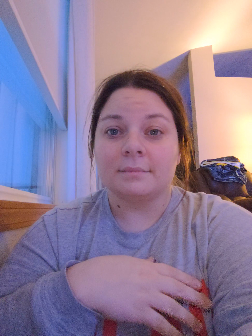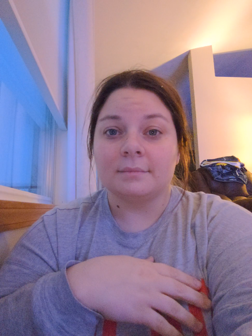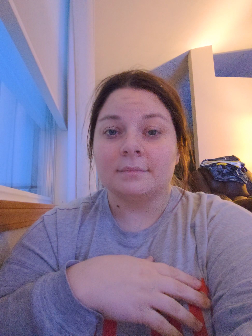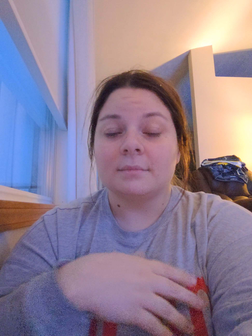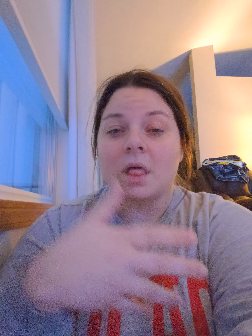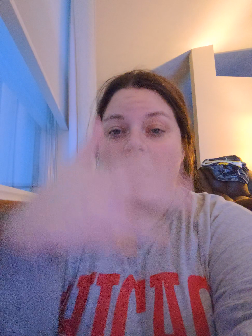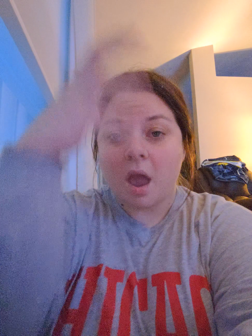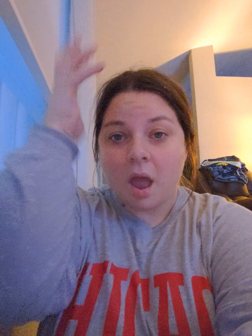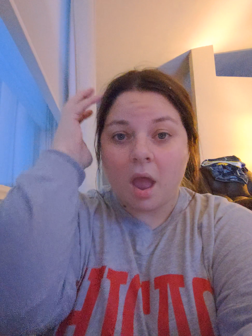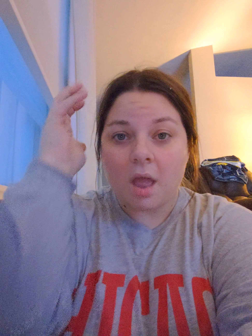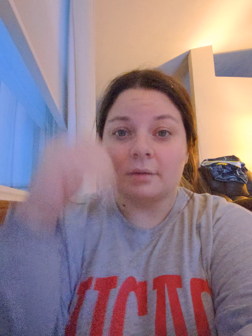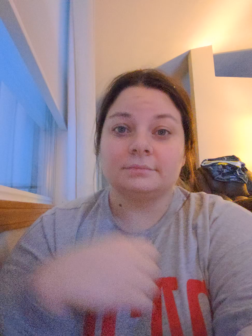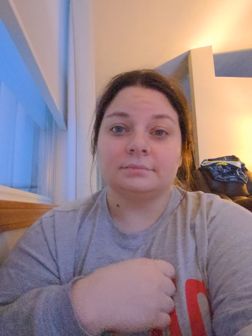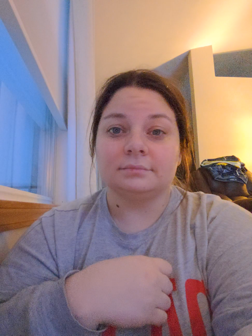lion